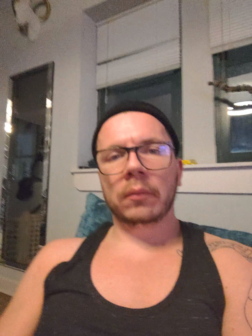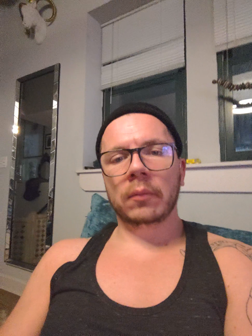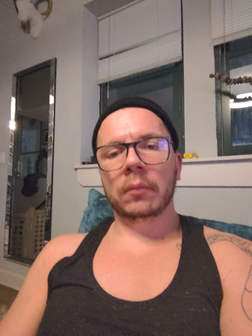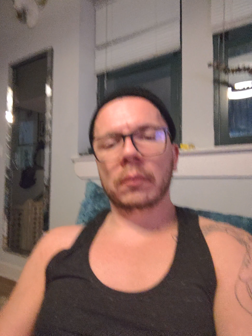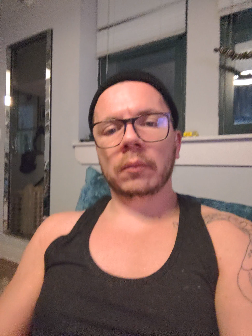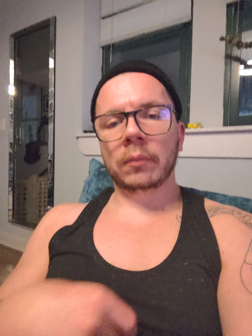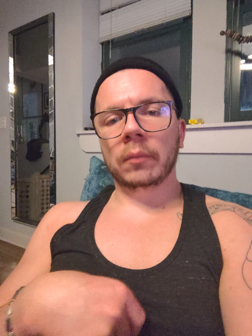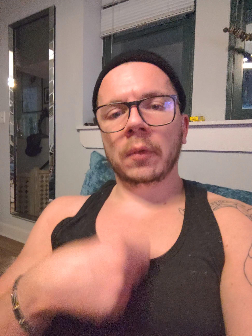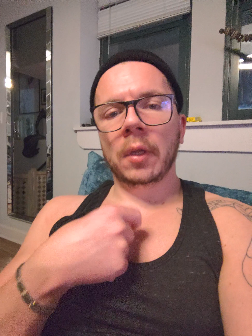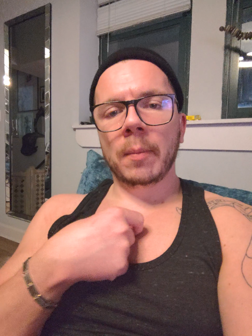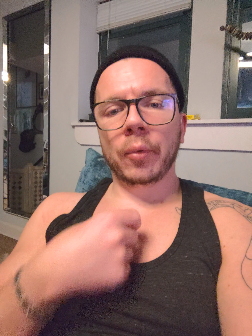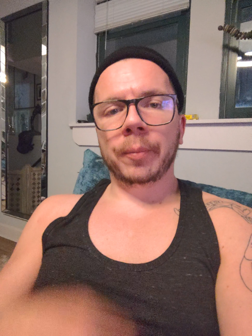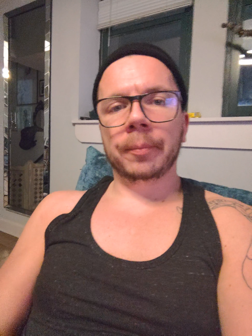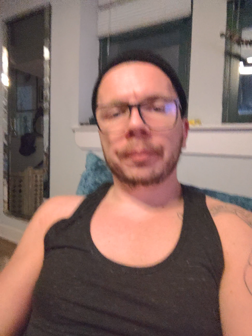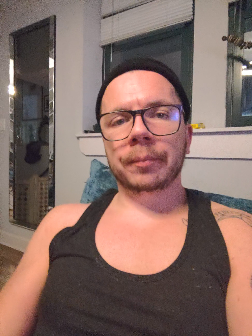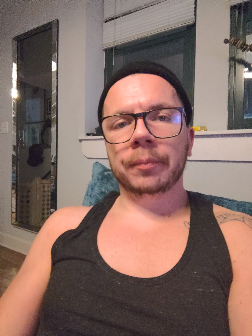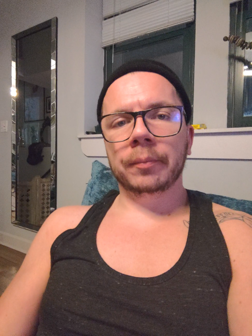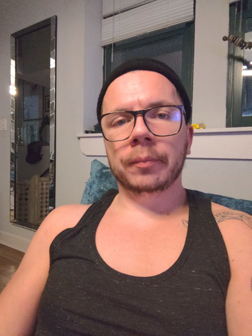zipper